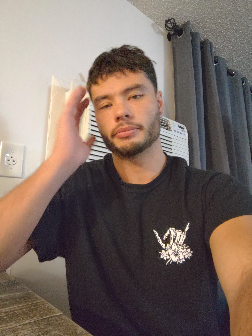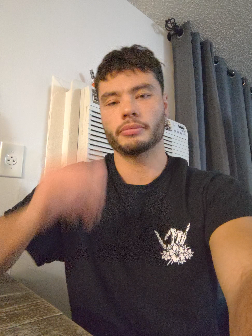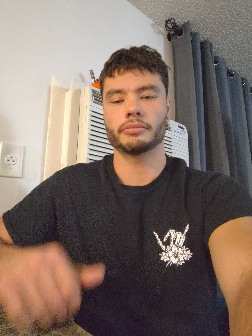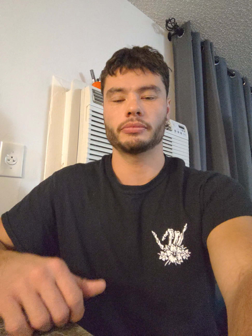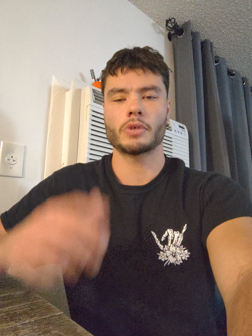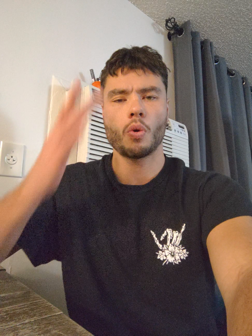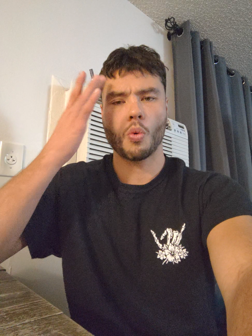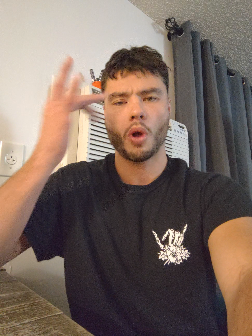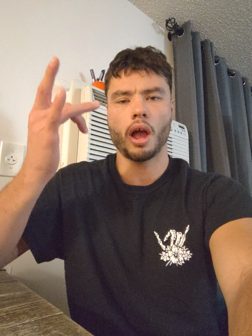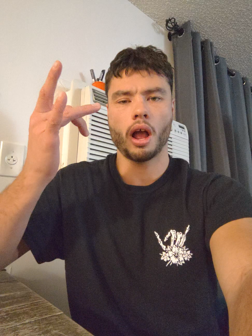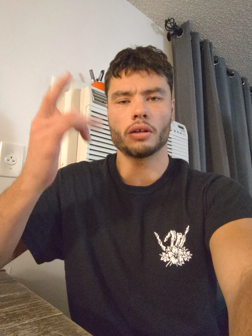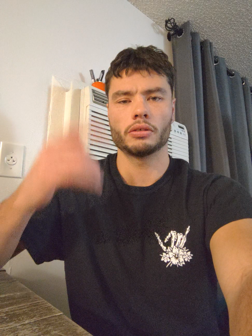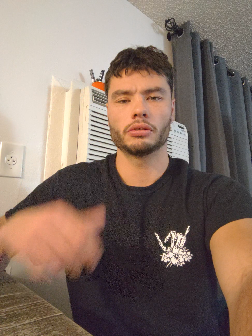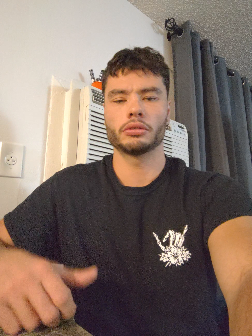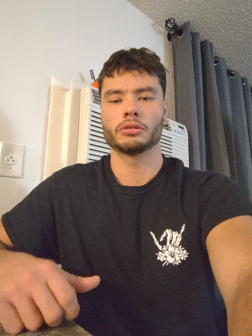why